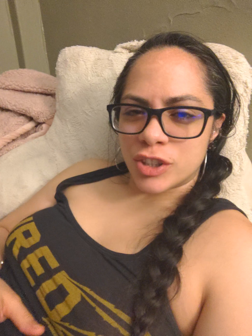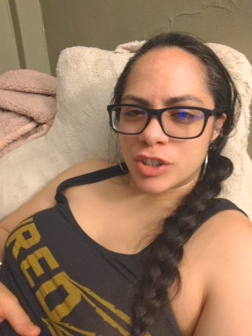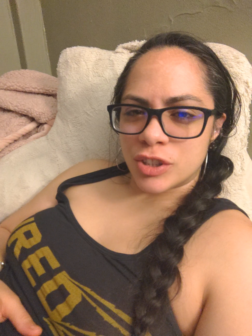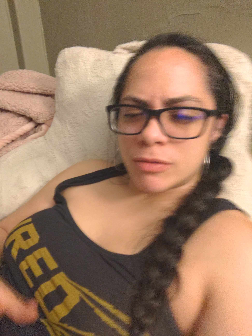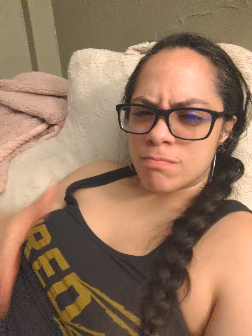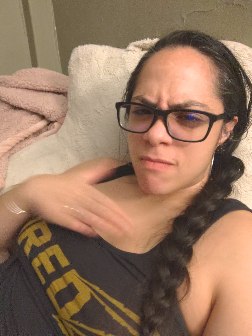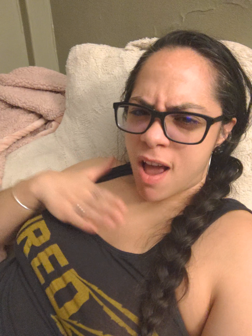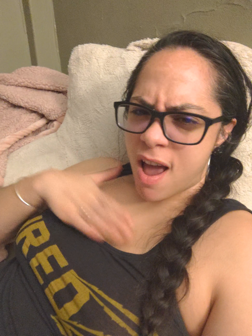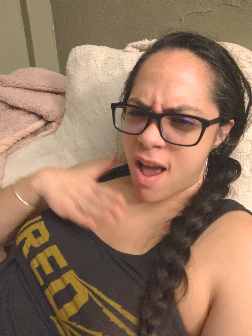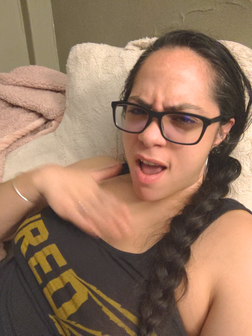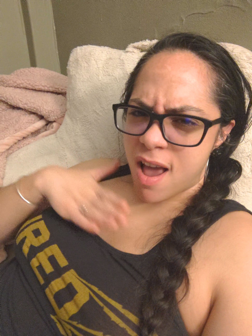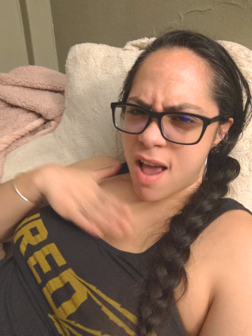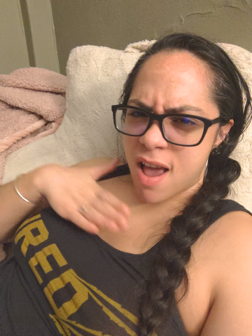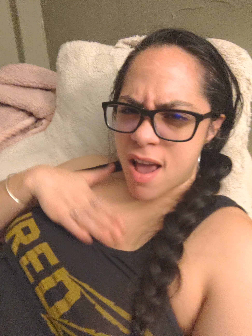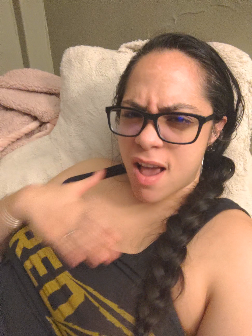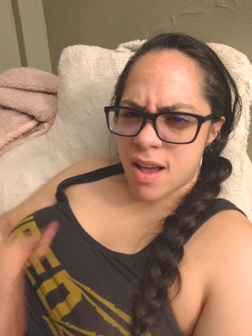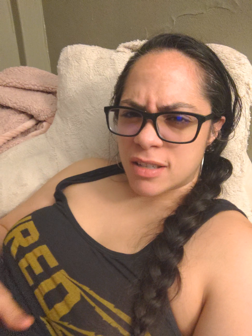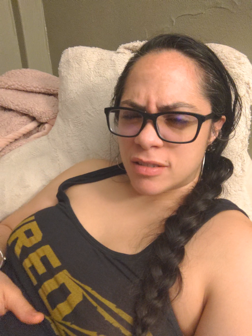my